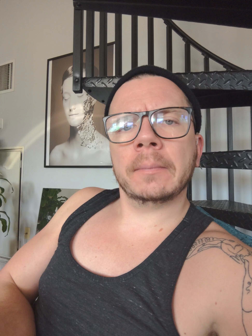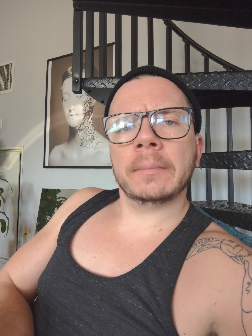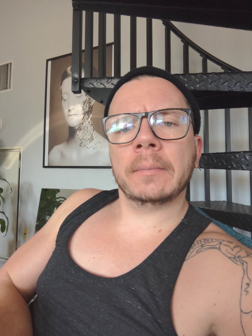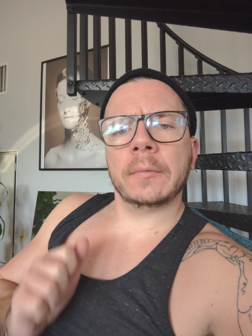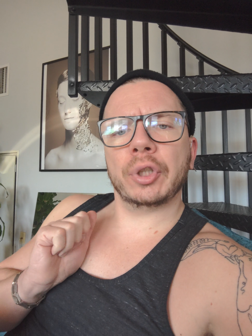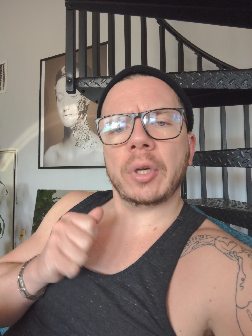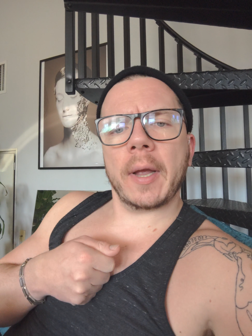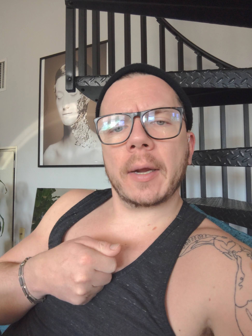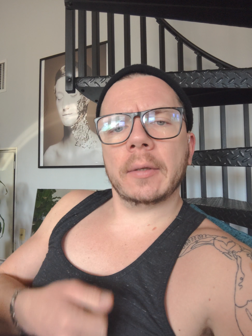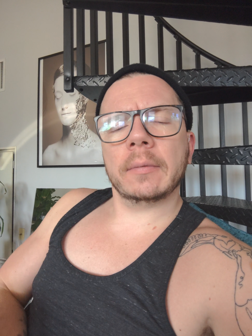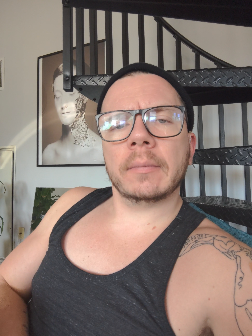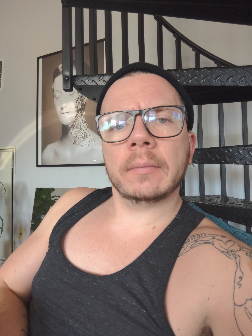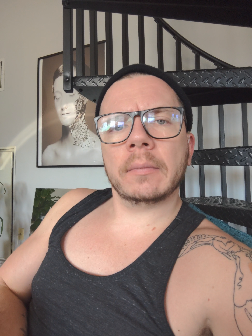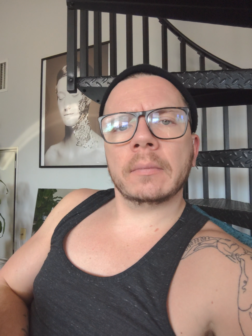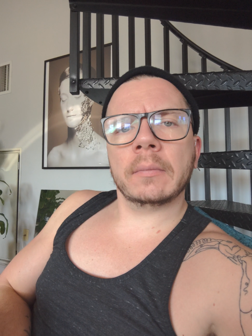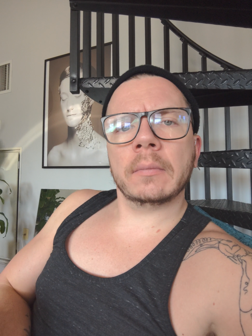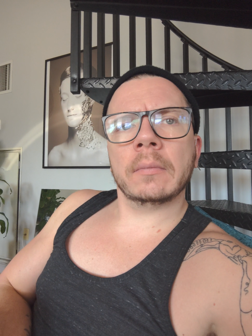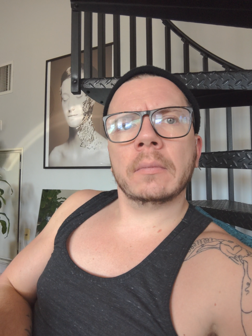jacket